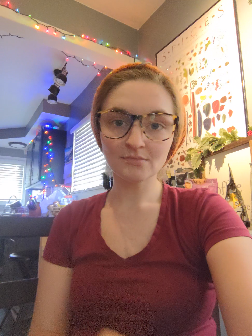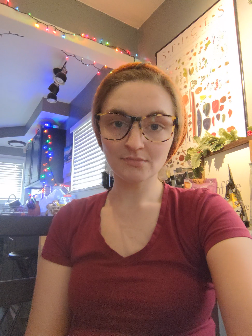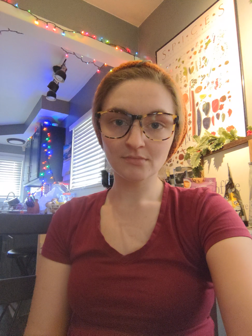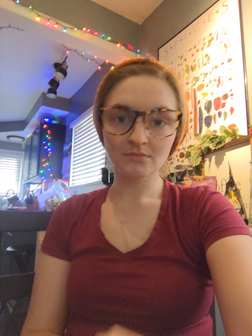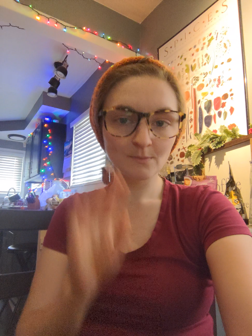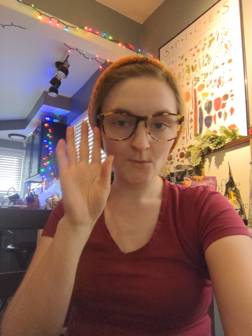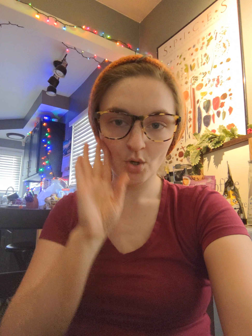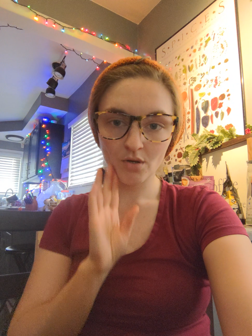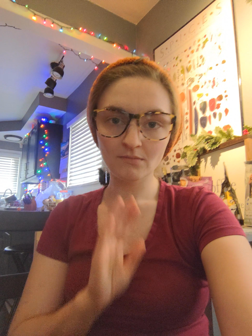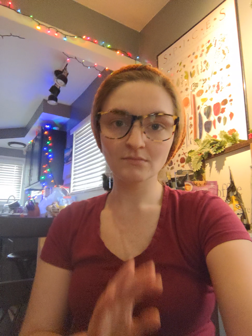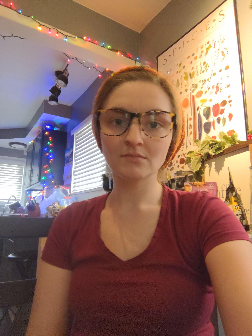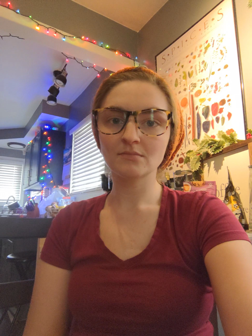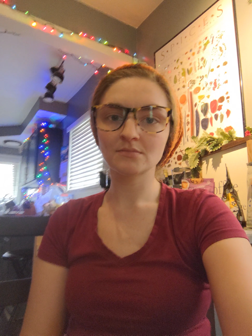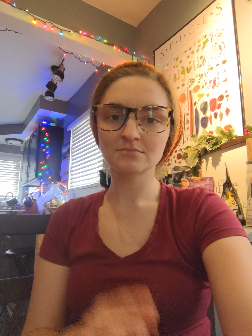brown